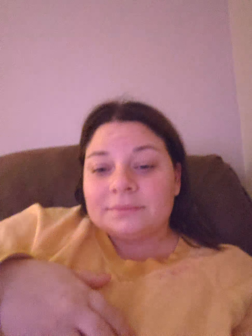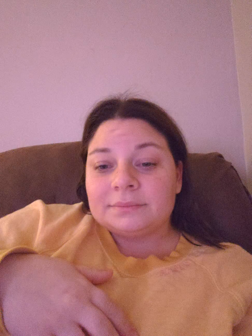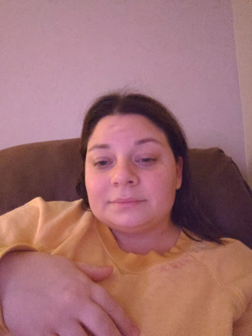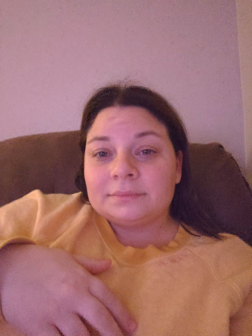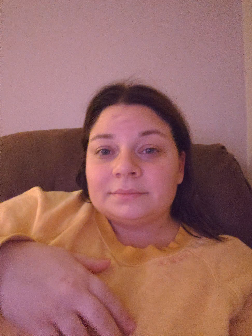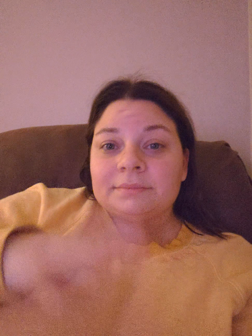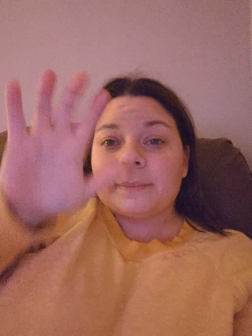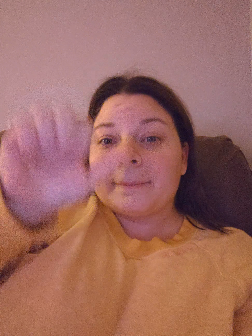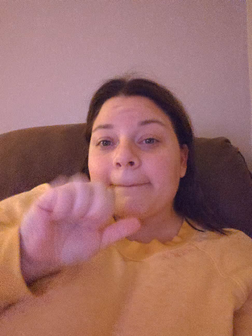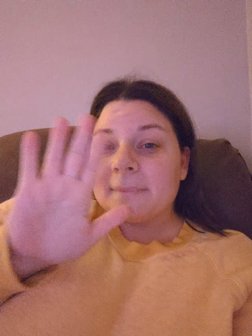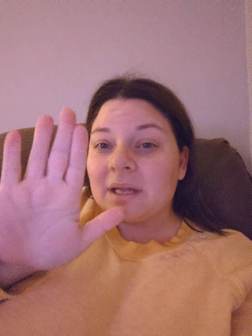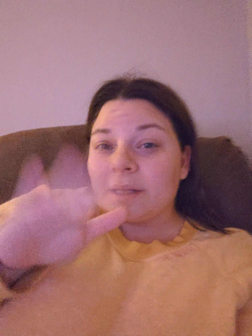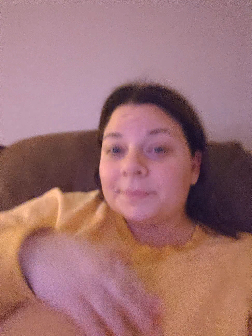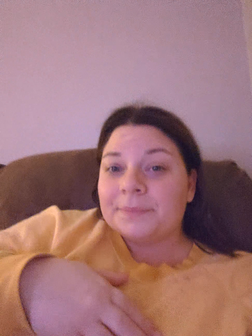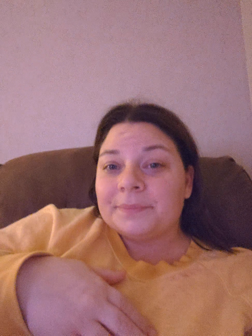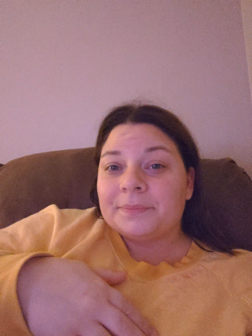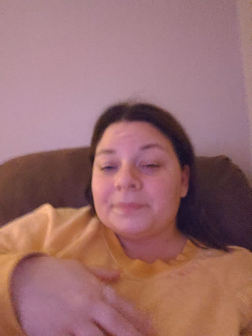mitten